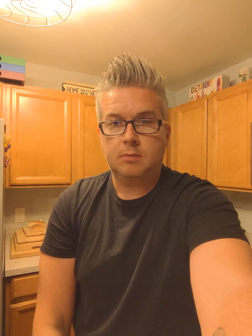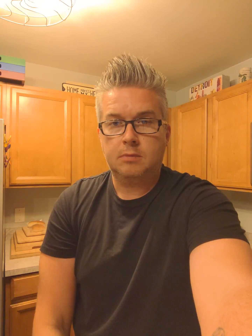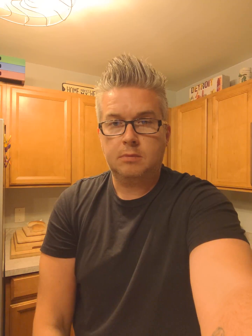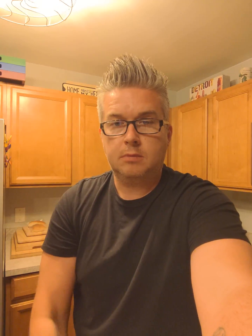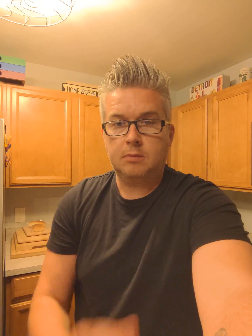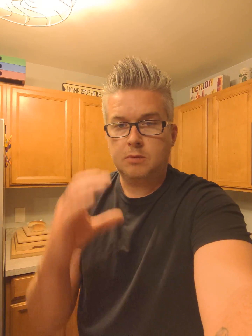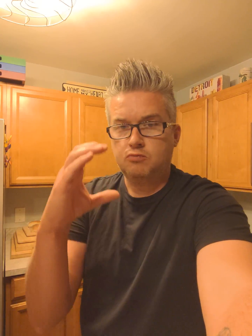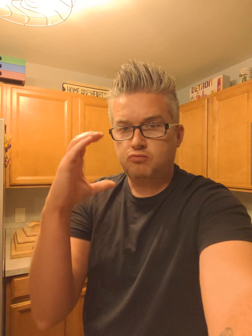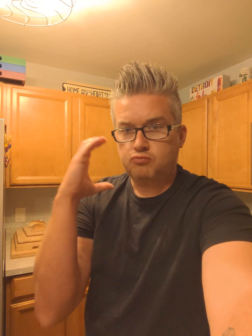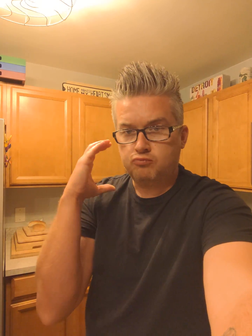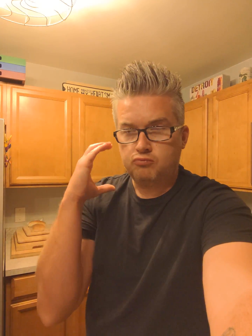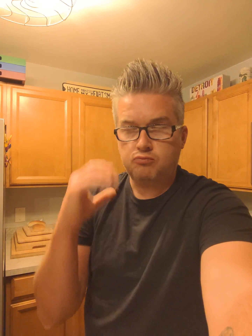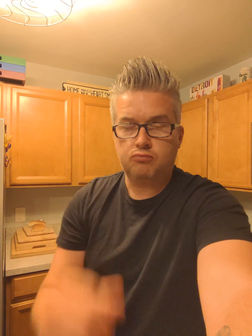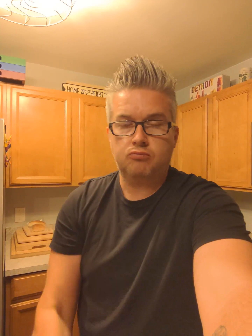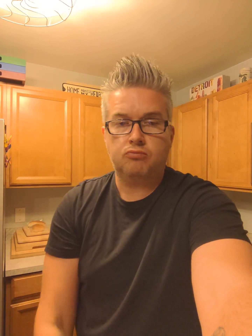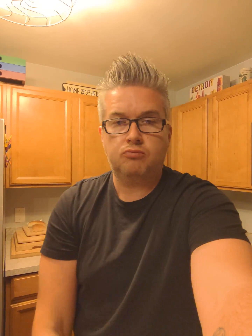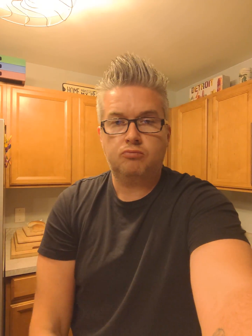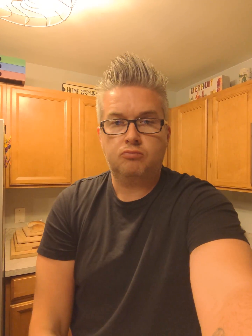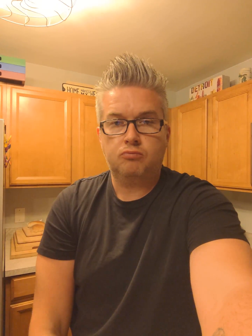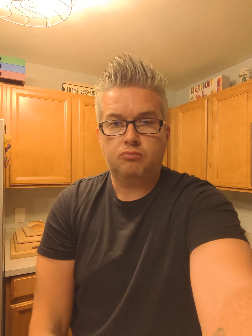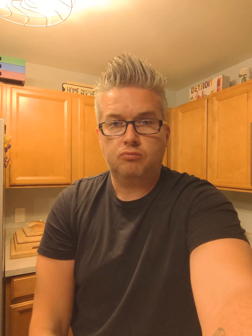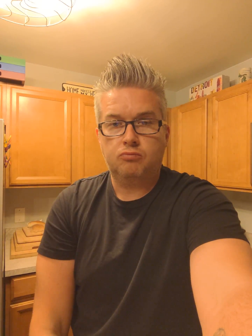bus